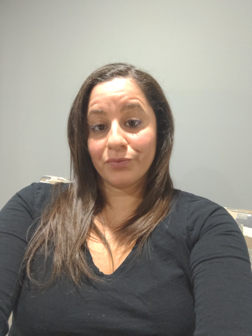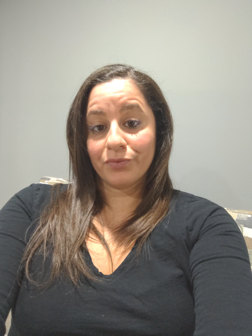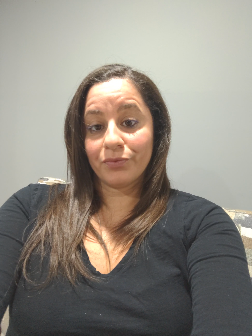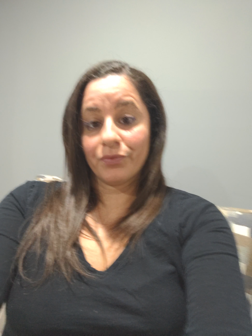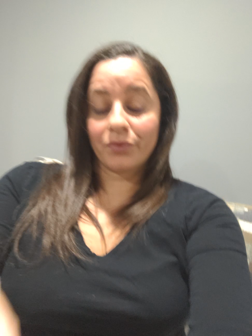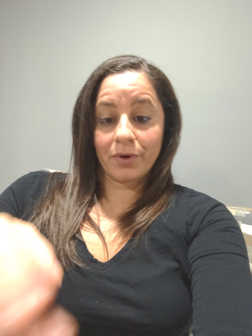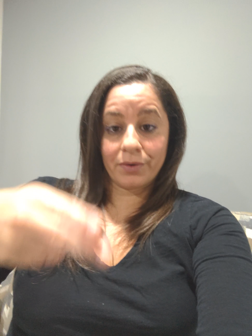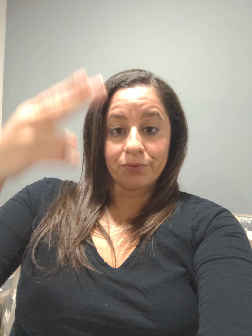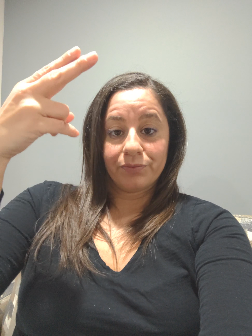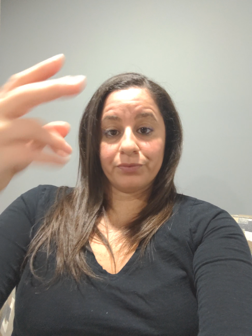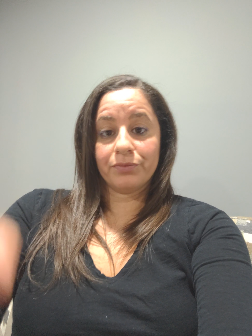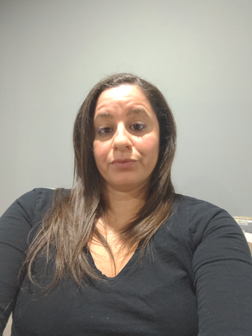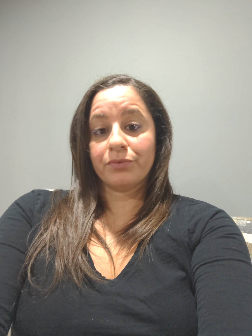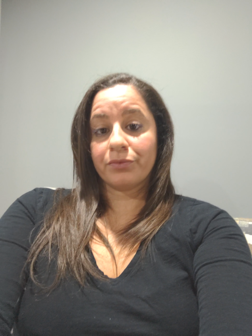high